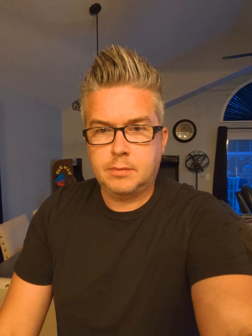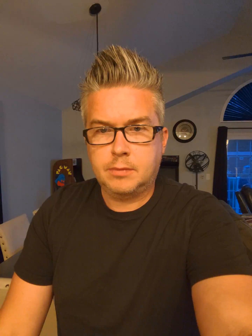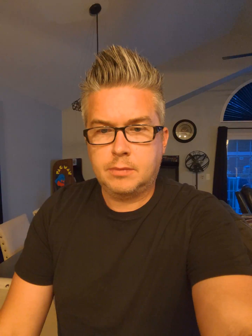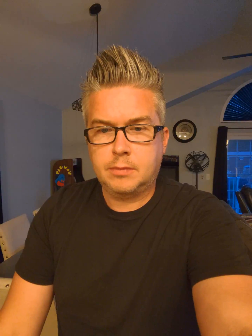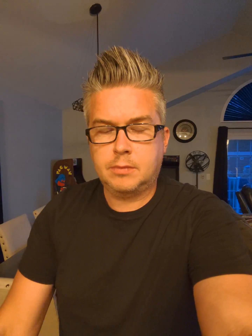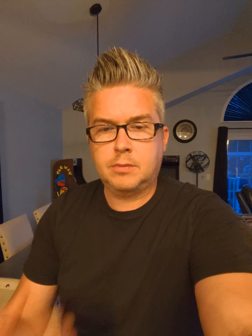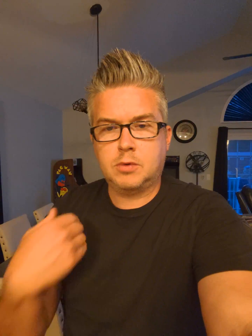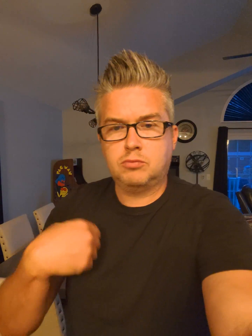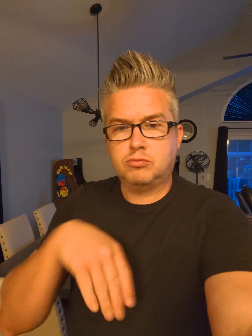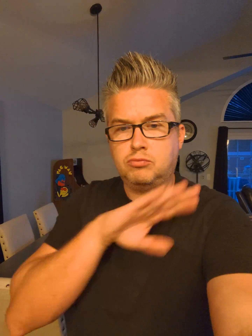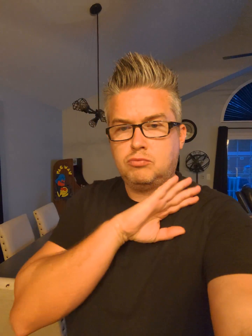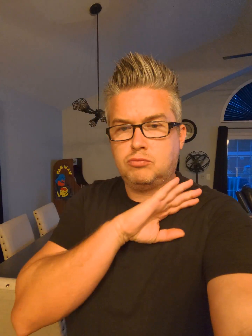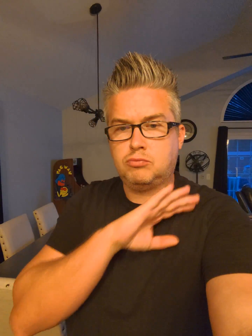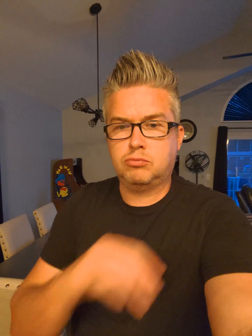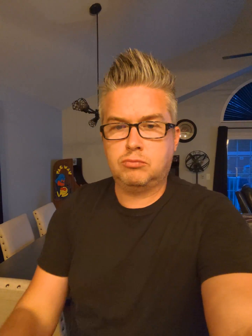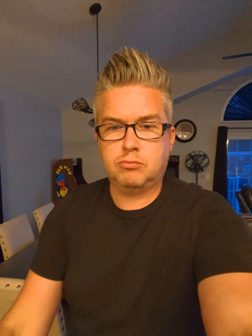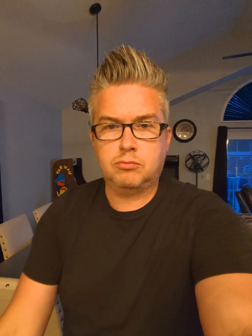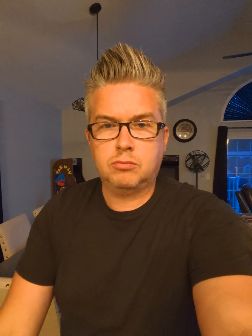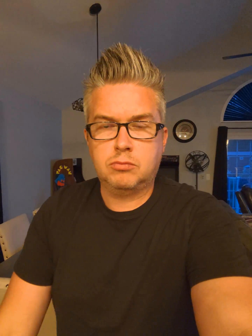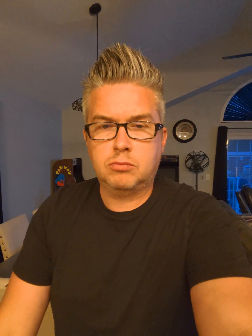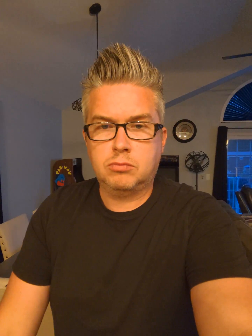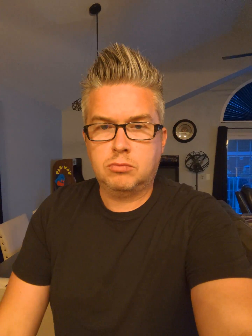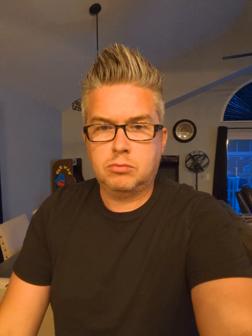scarf